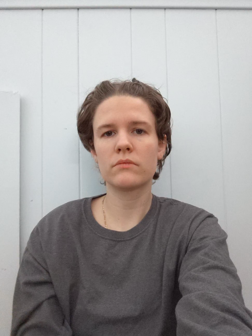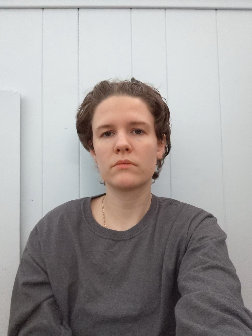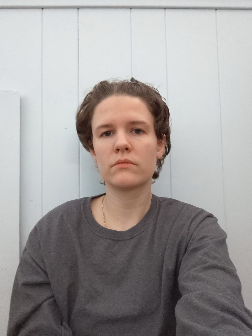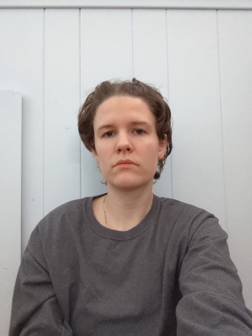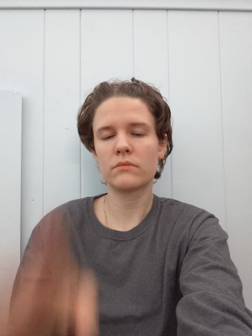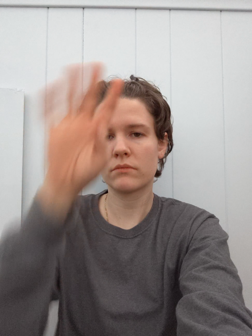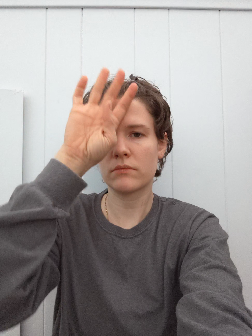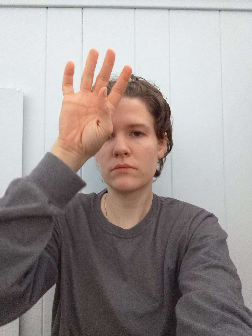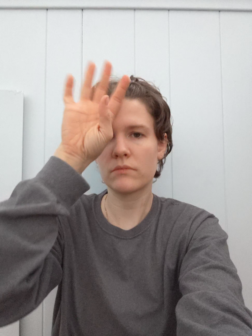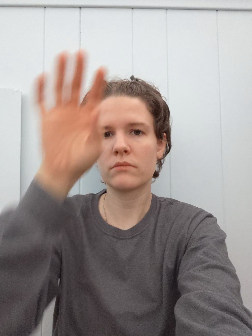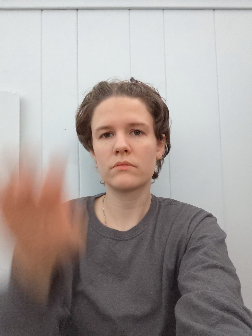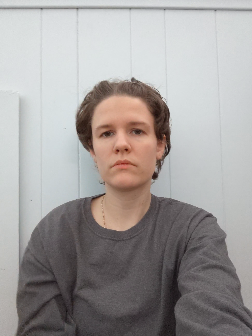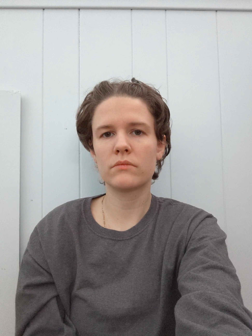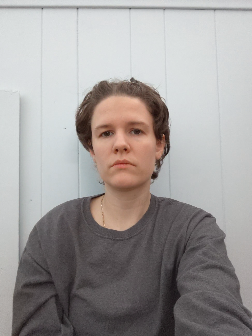fireman